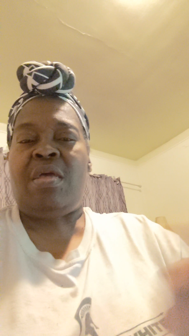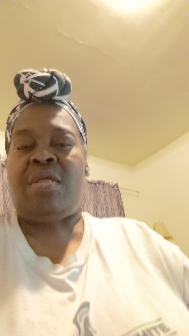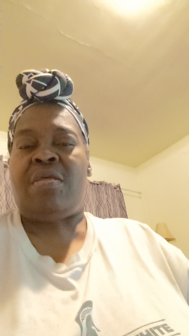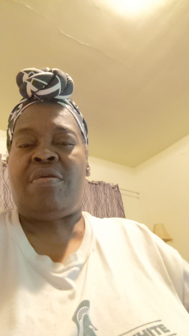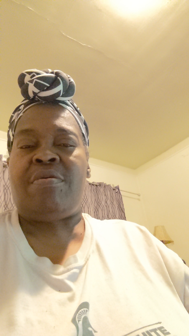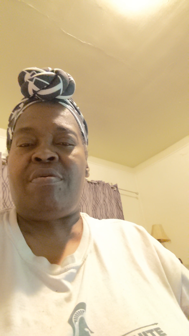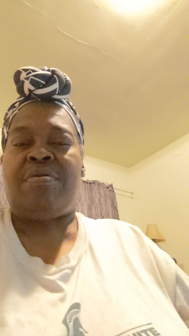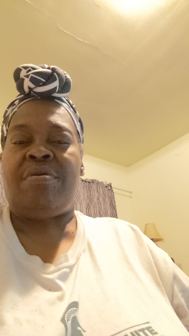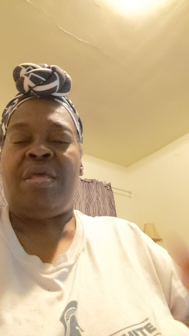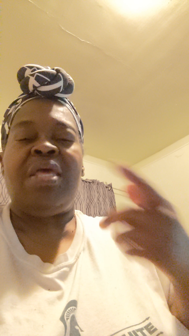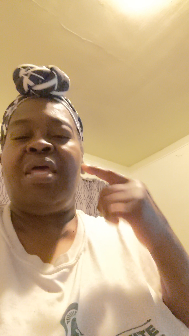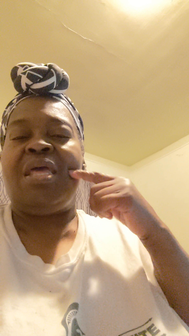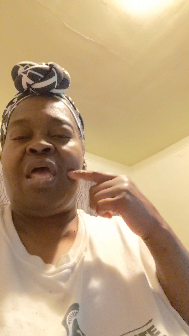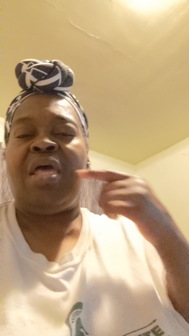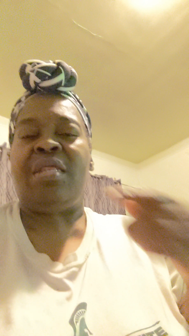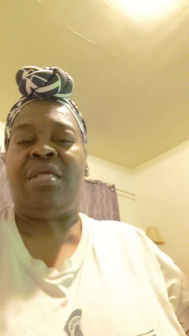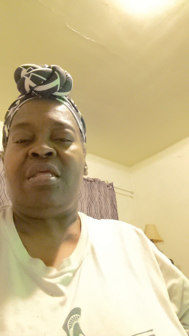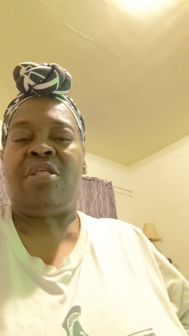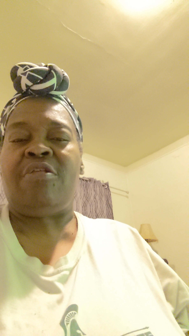candy